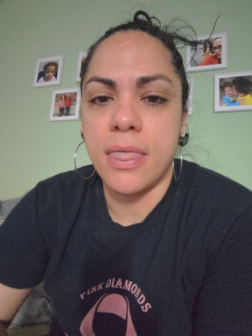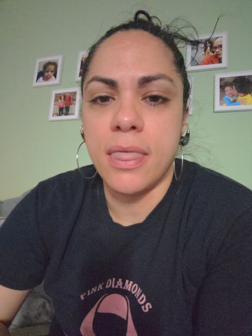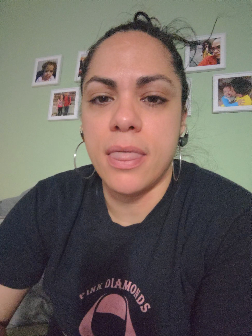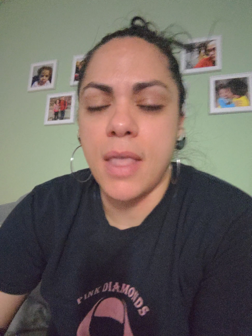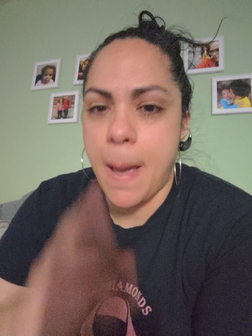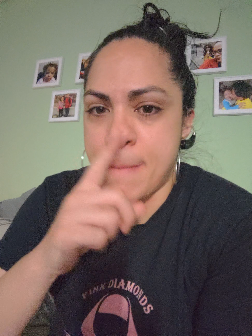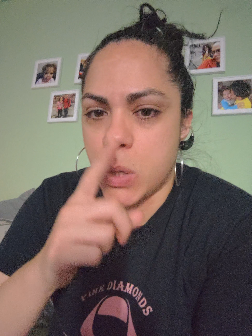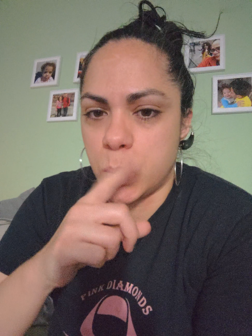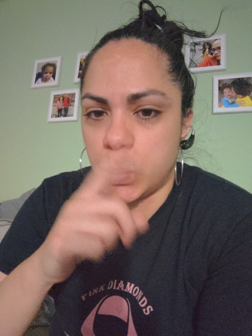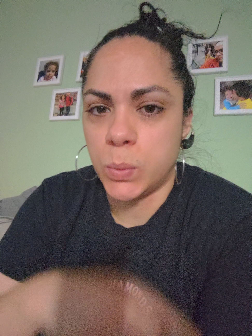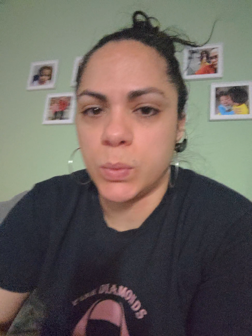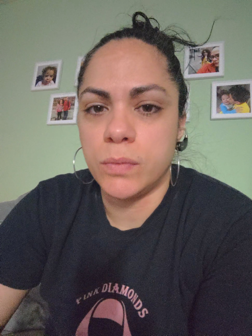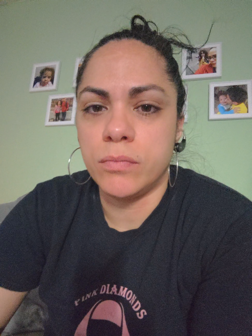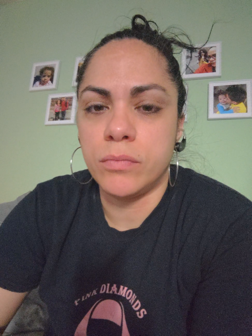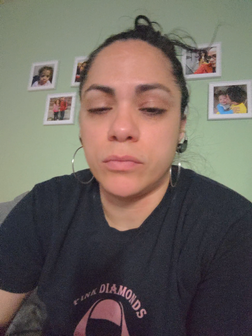mouse